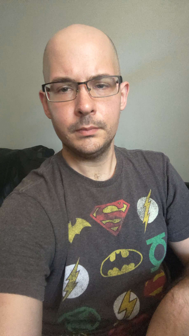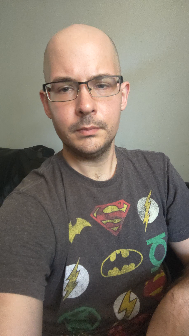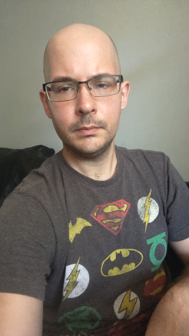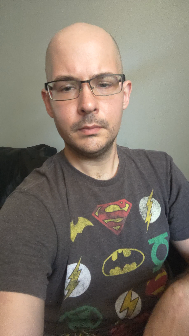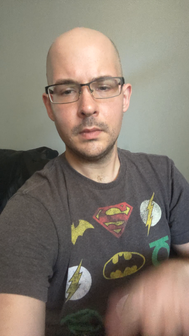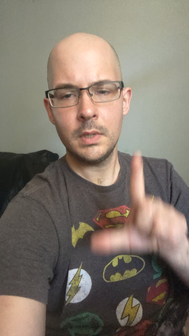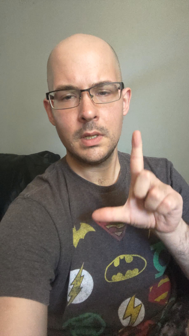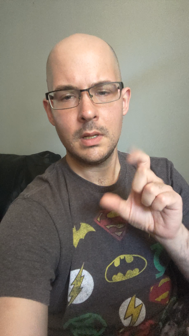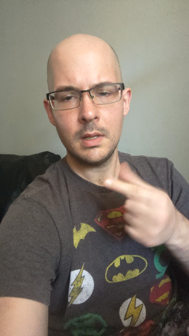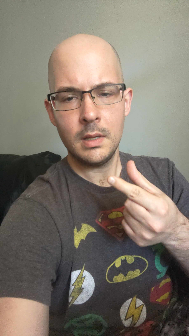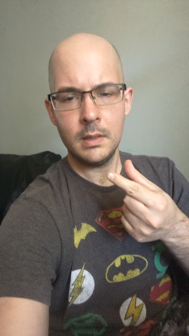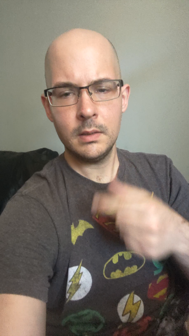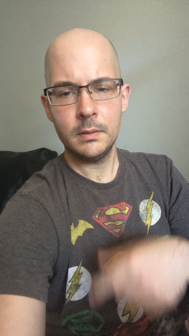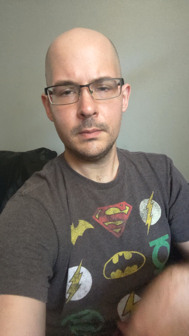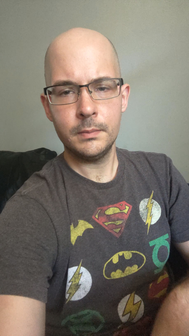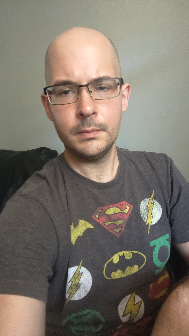leg